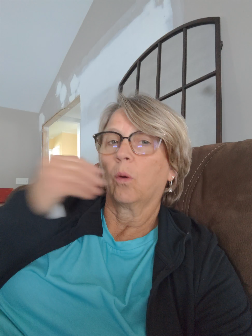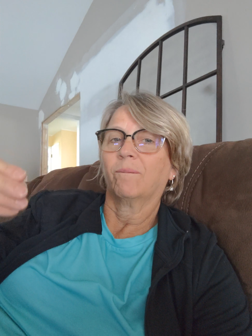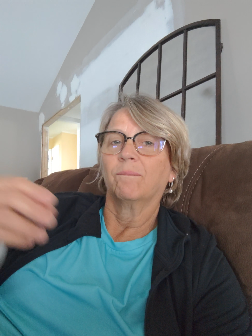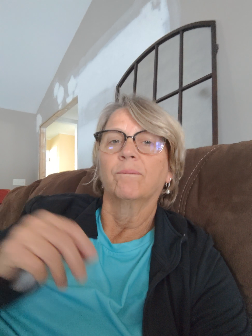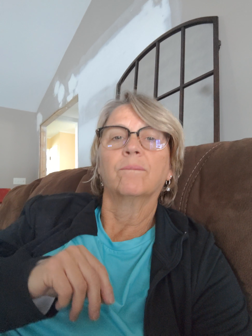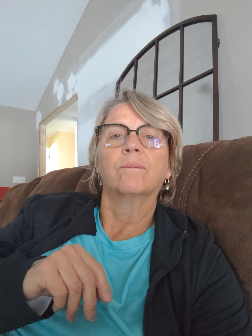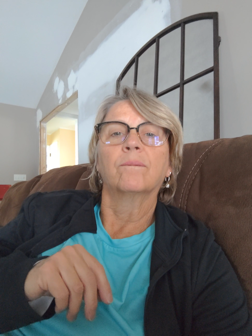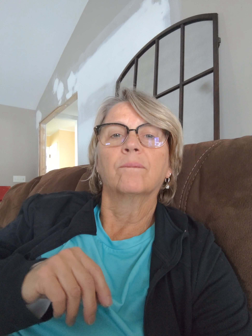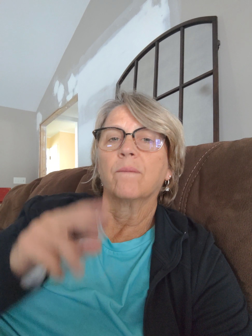wolf